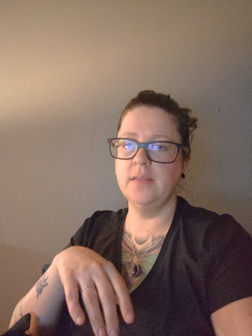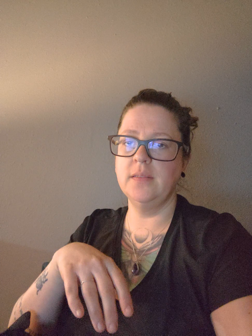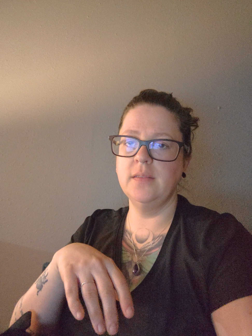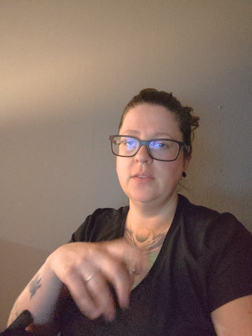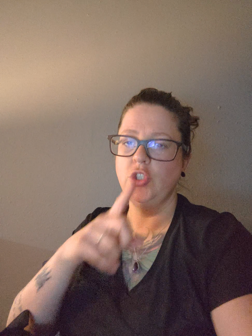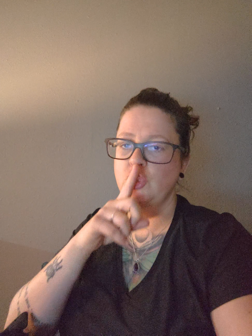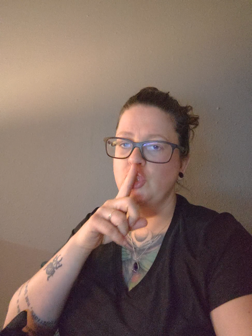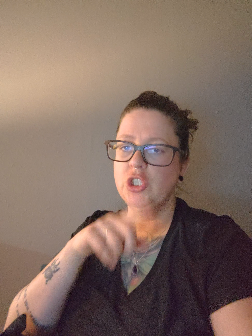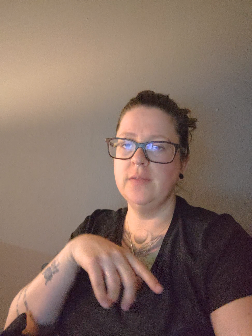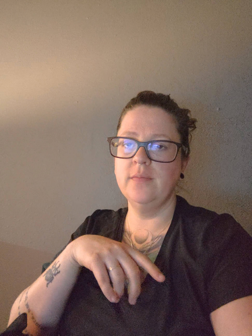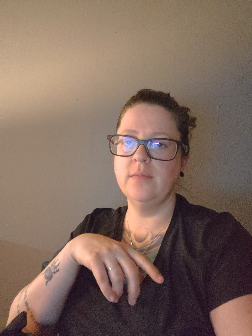shhh